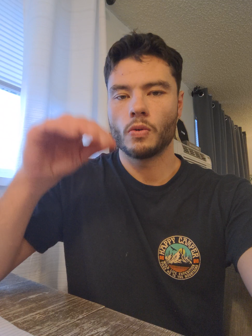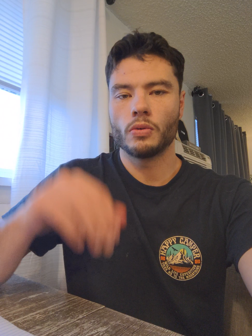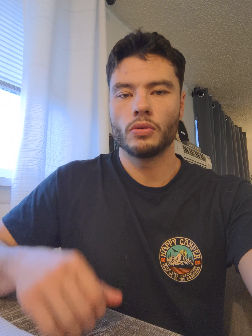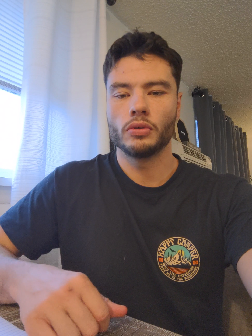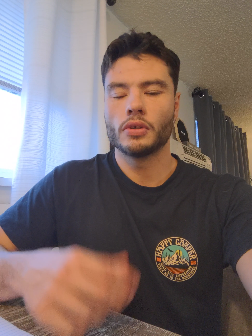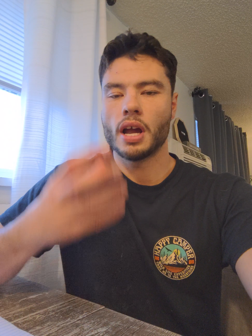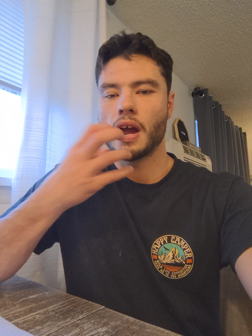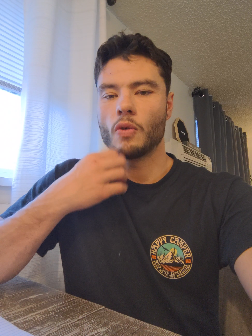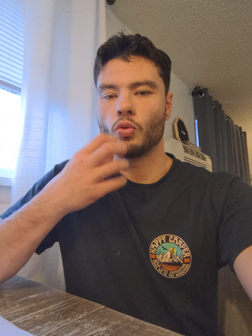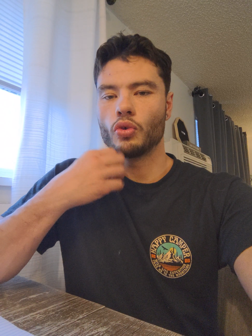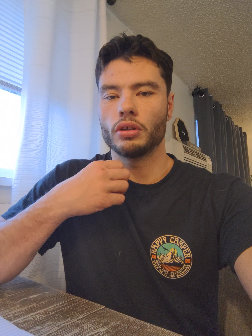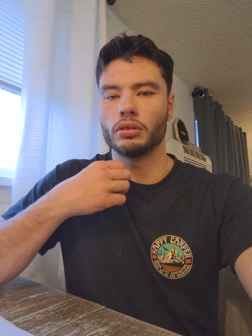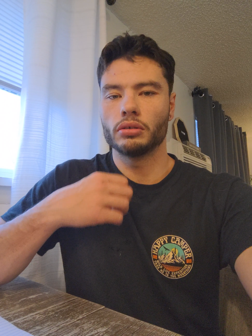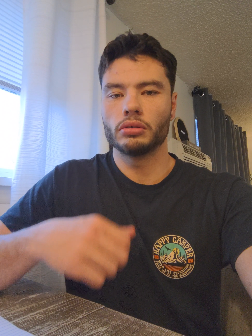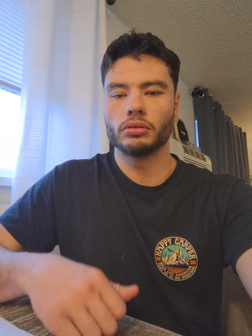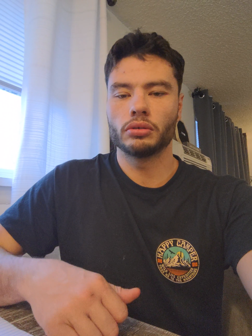underwear